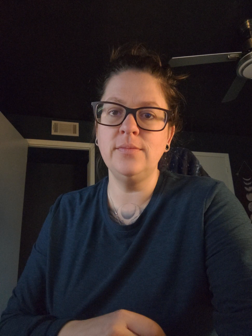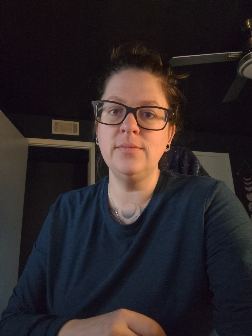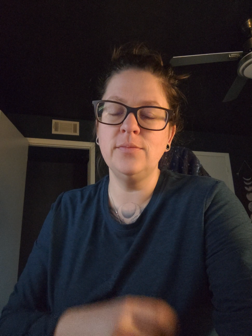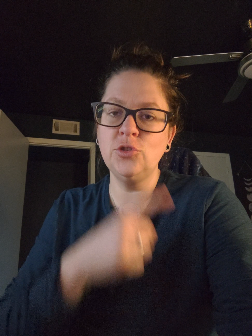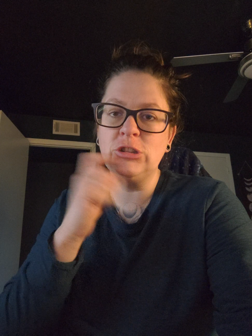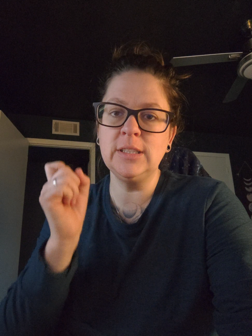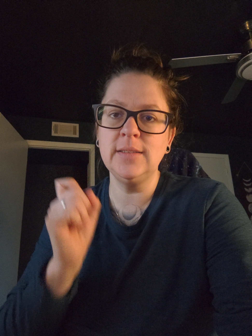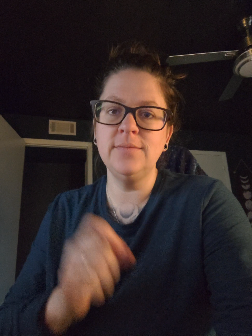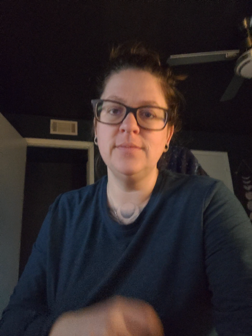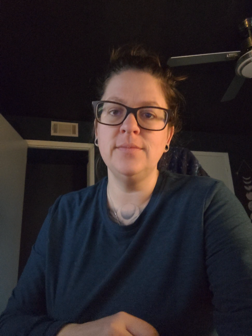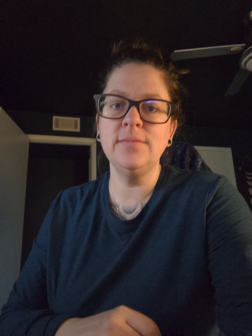dry